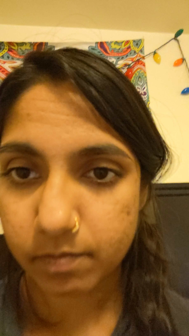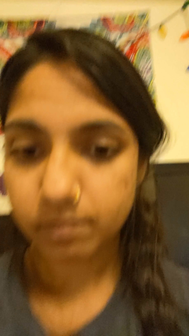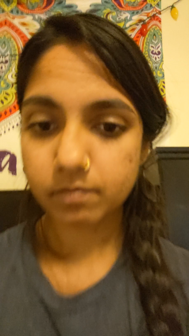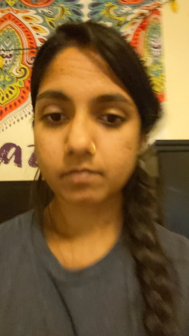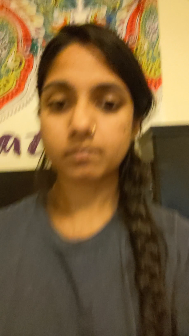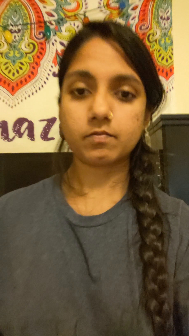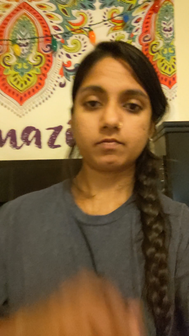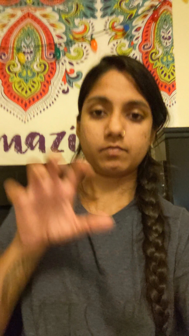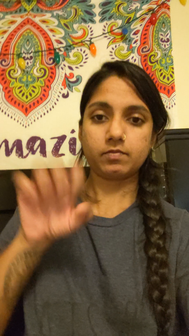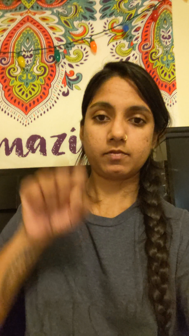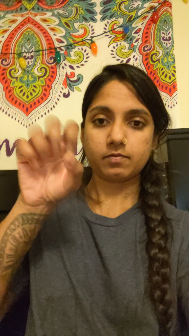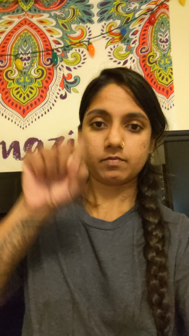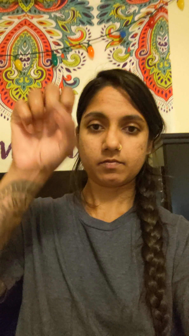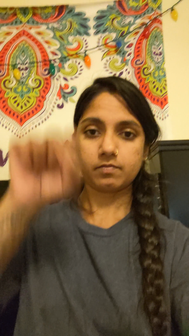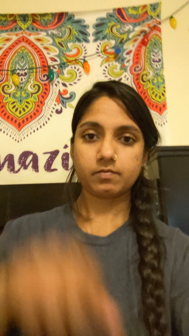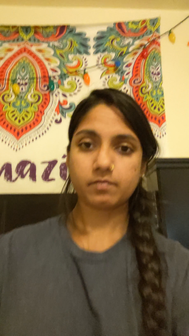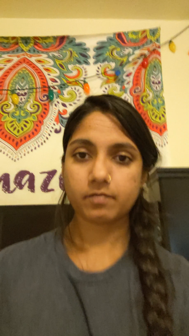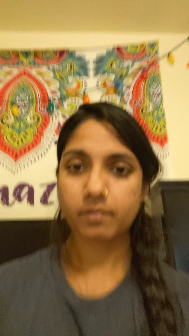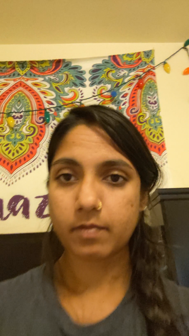ladder